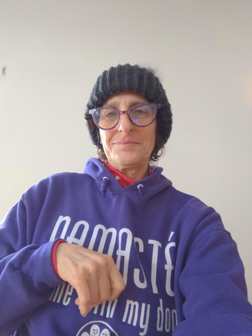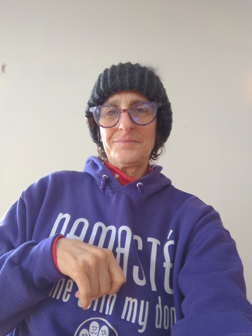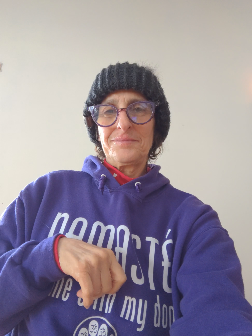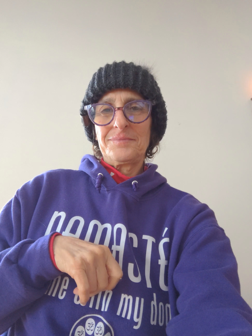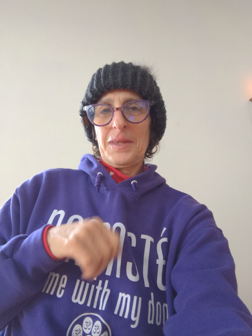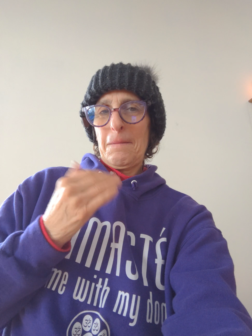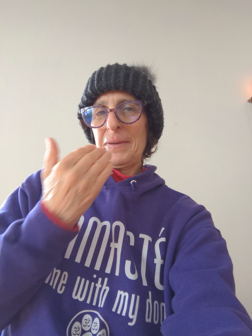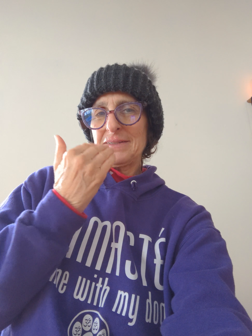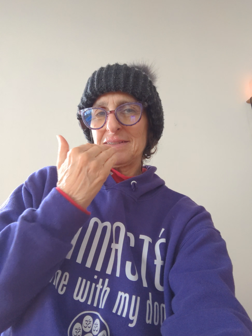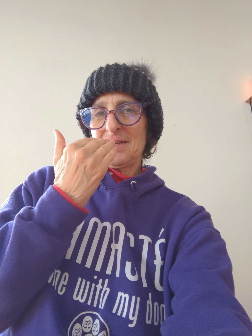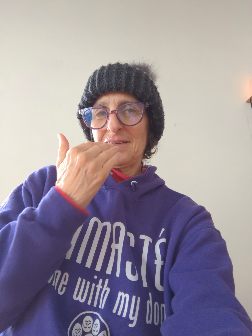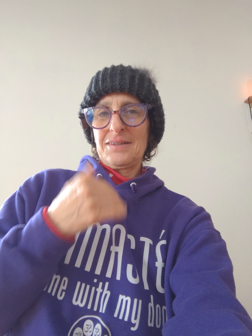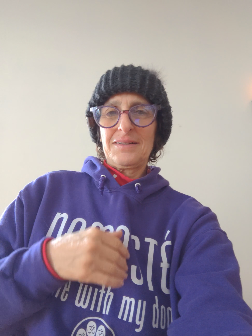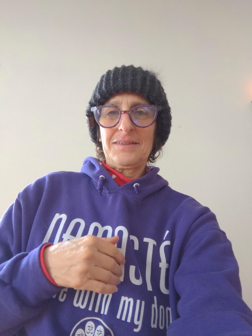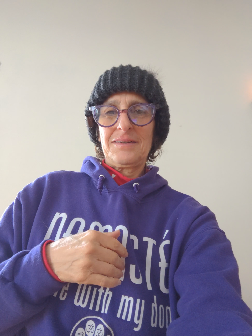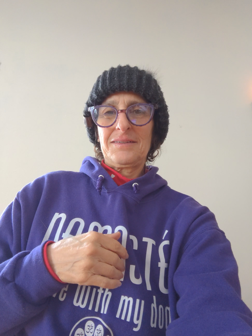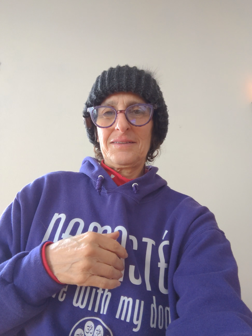pizza